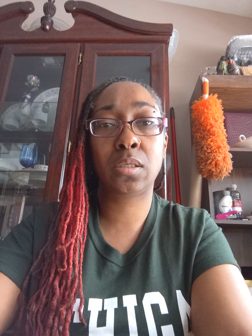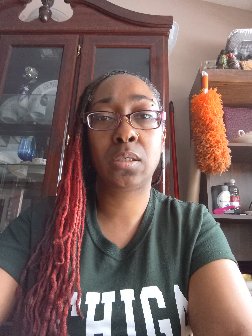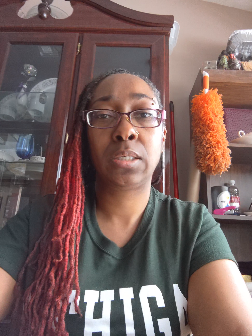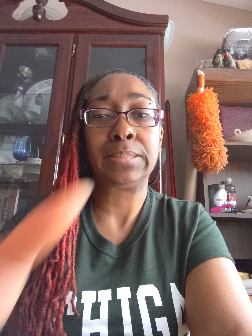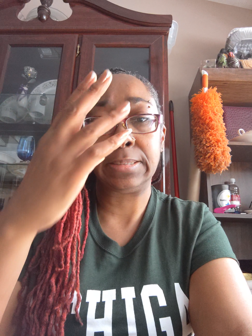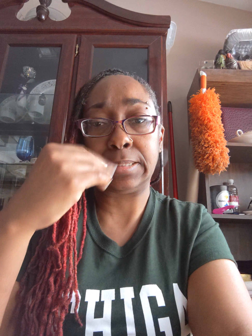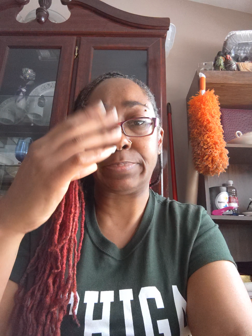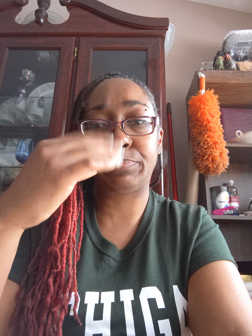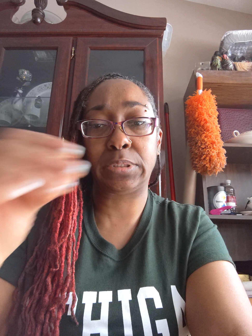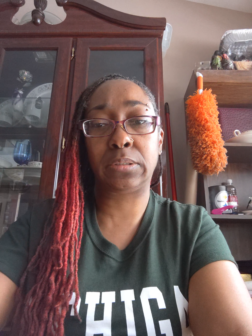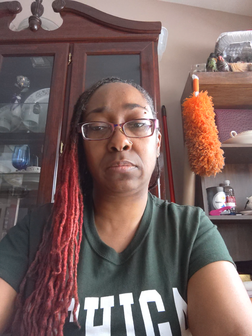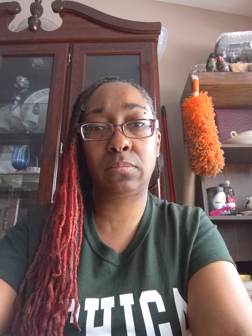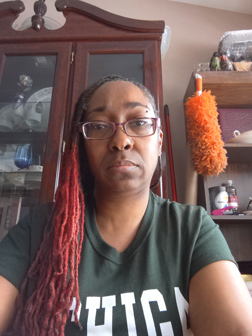sleepy